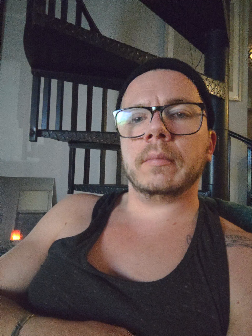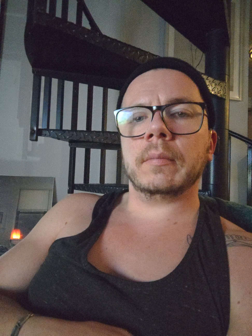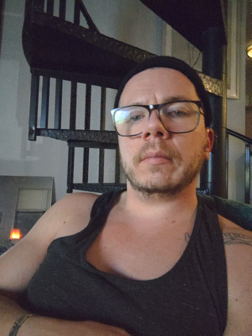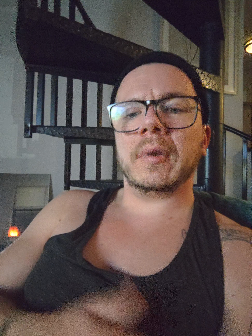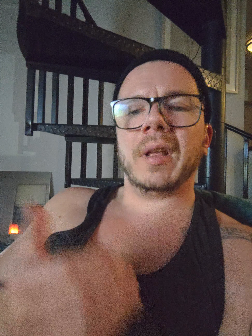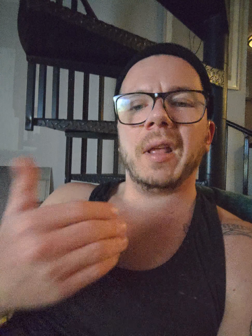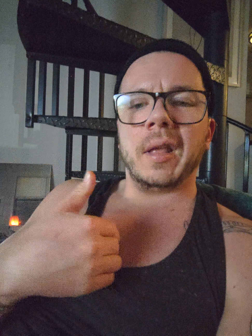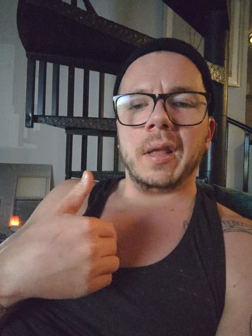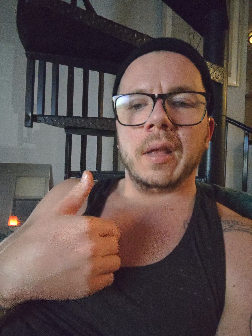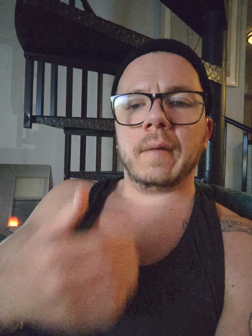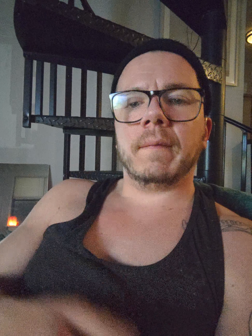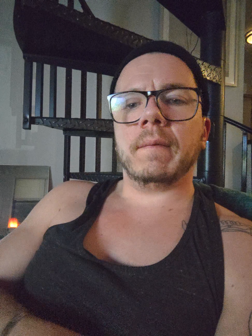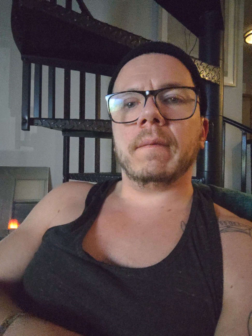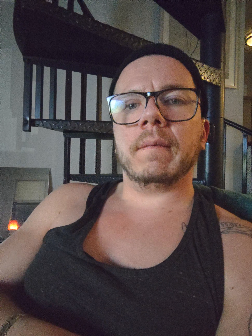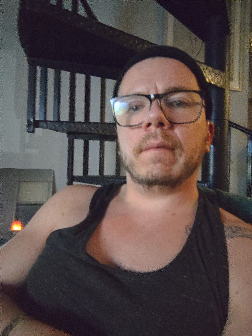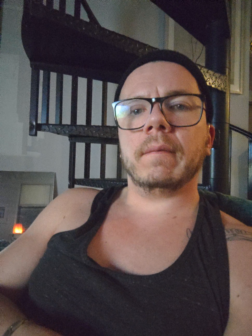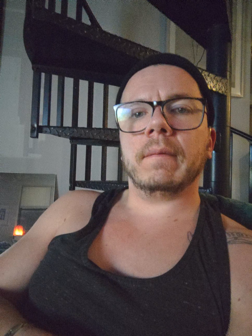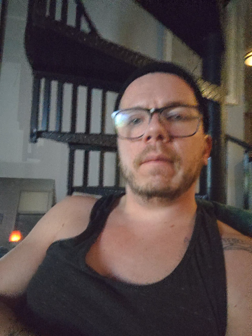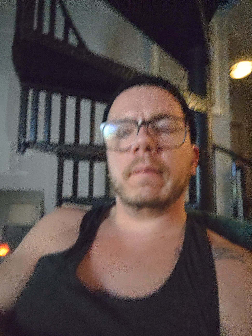have